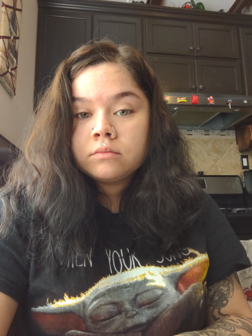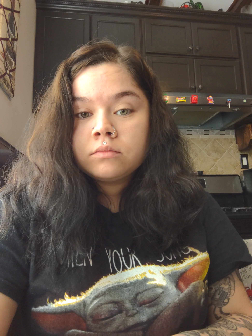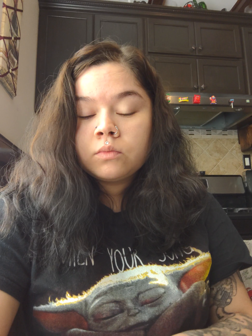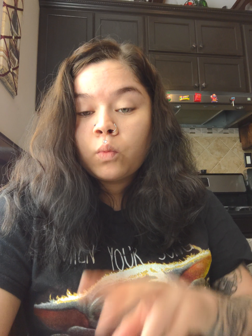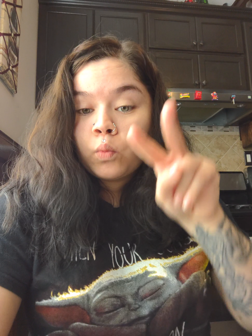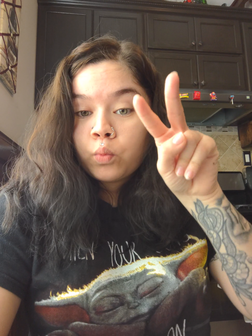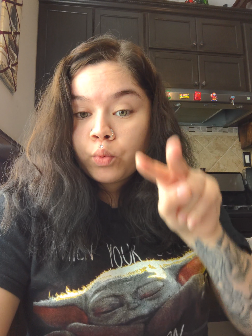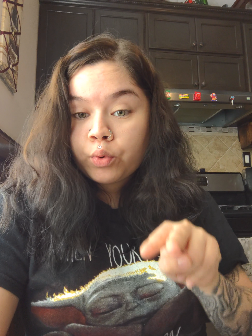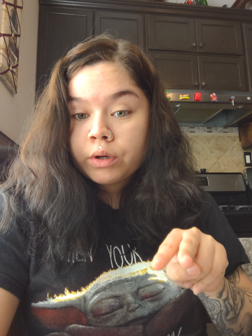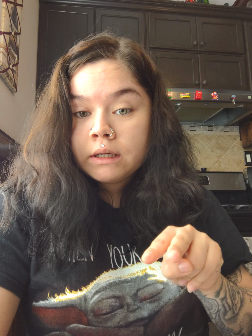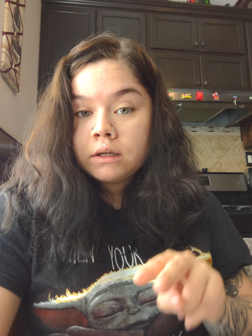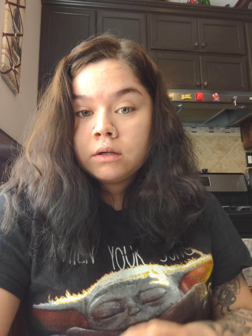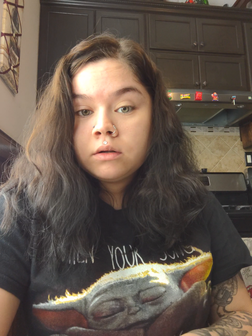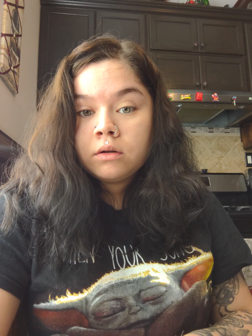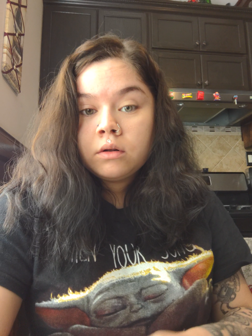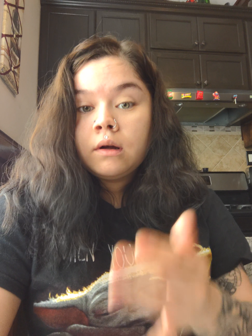read